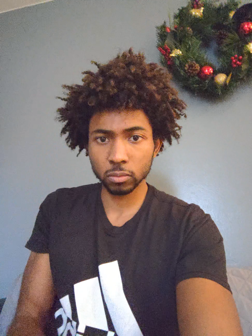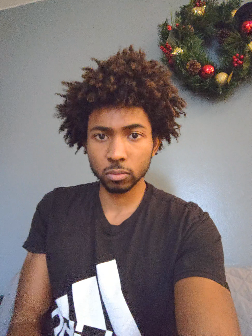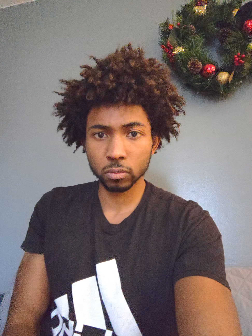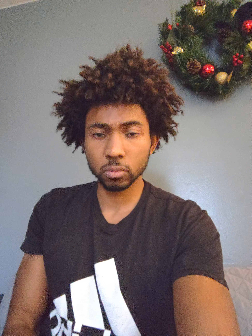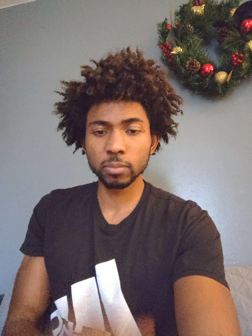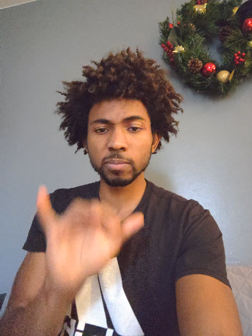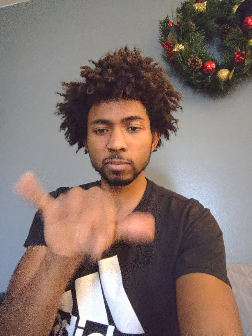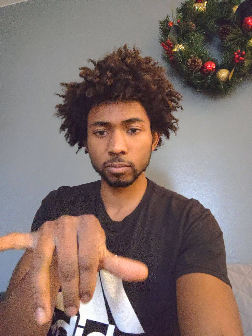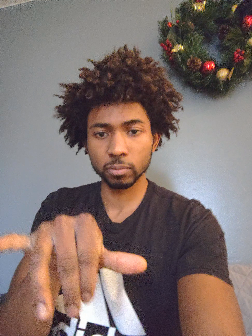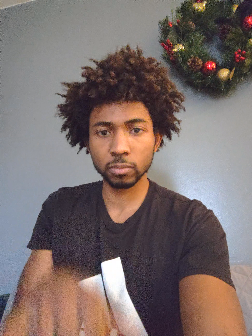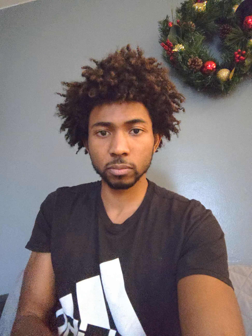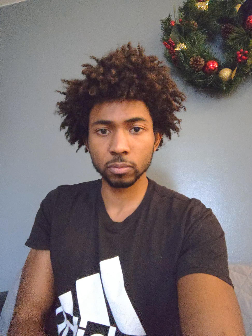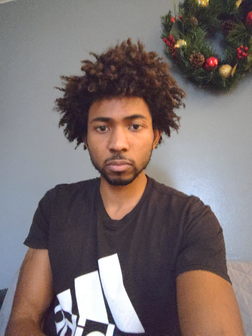that